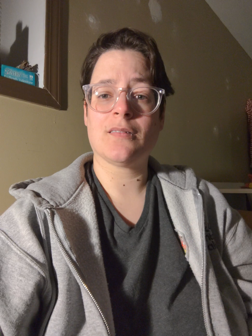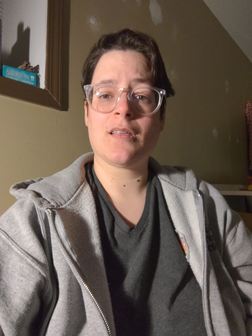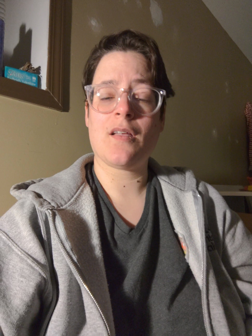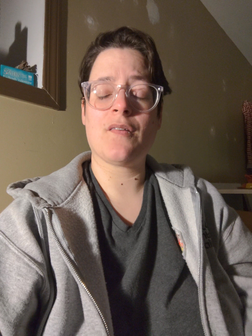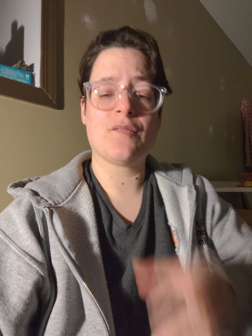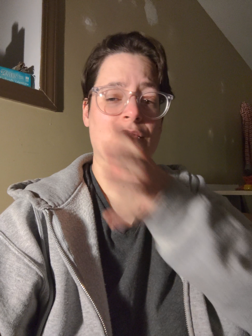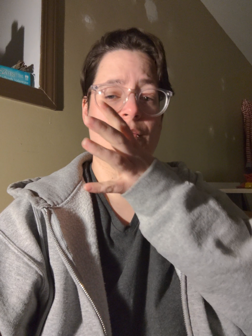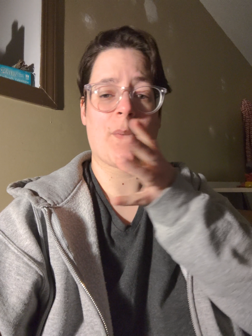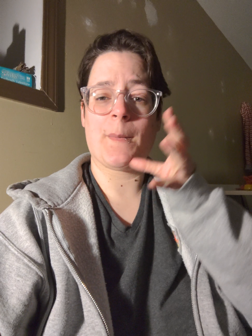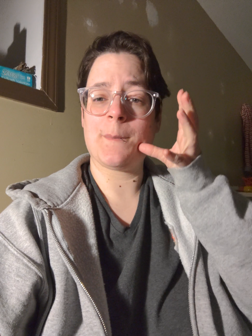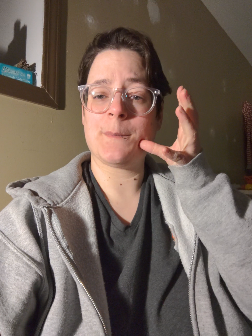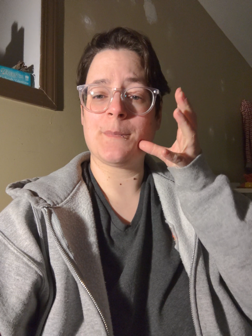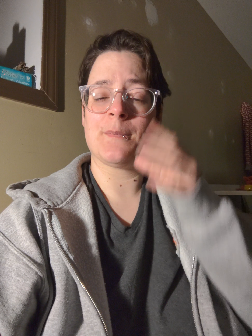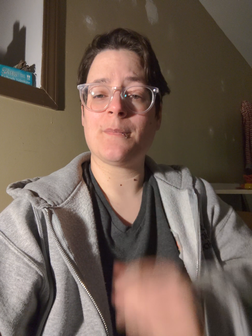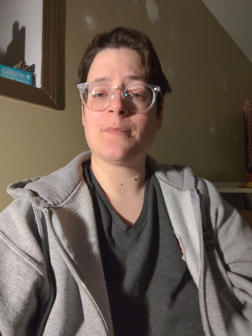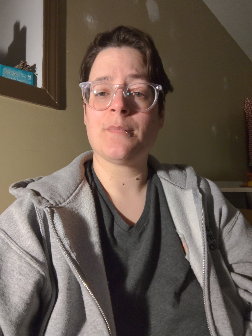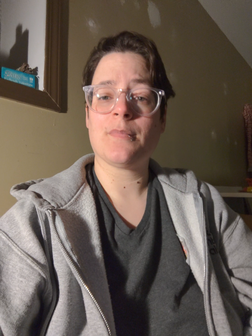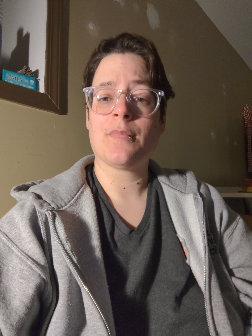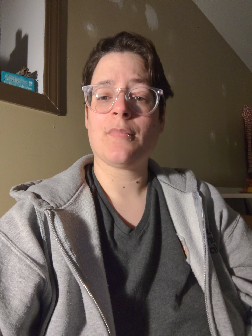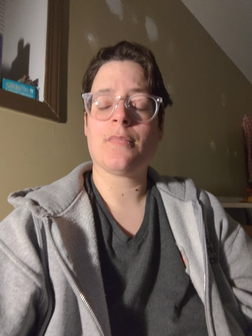farm